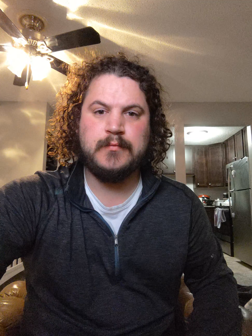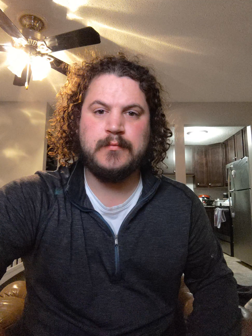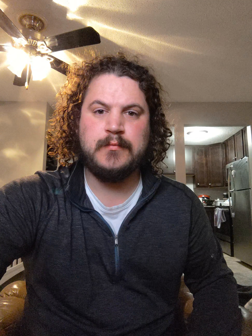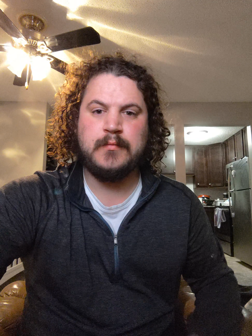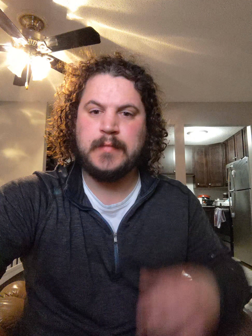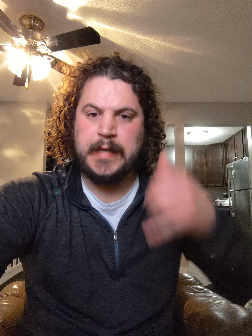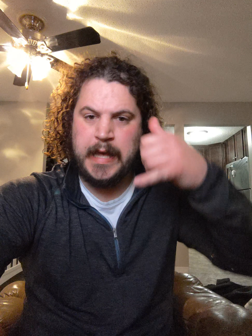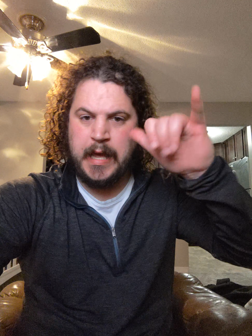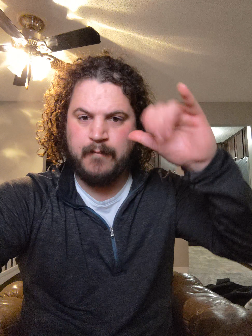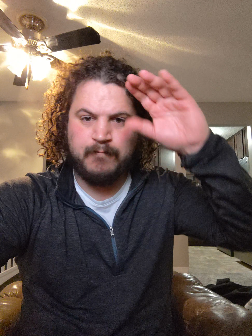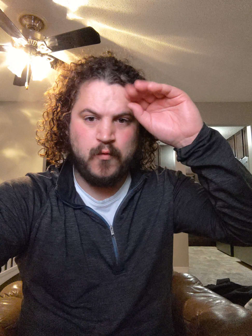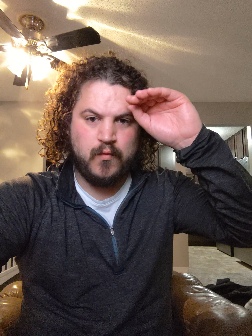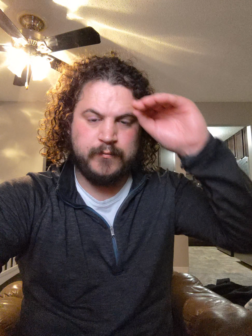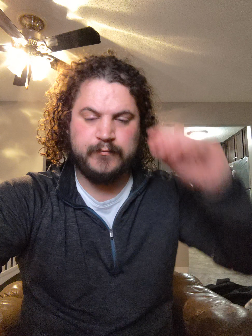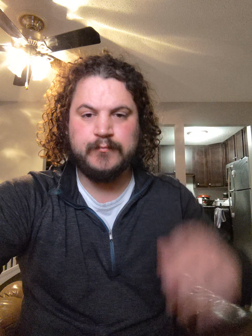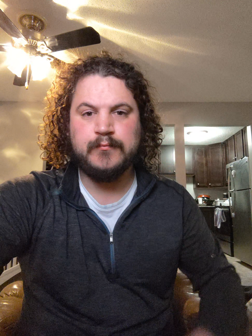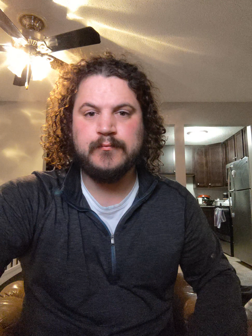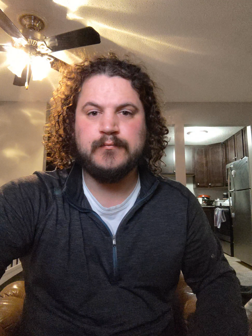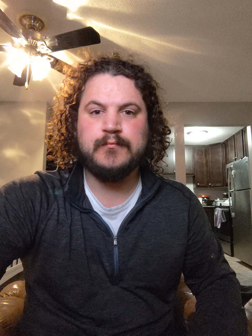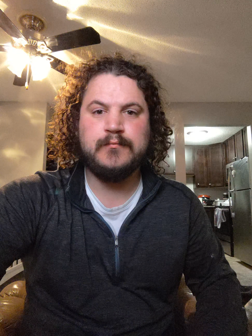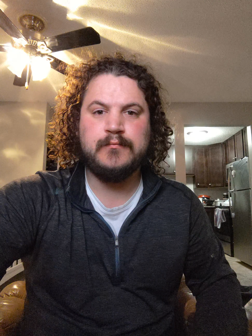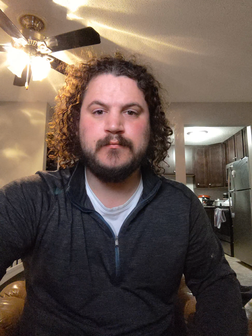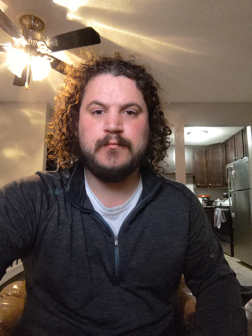cowboy